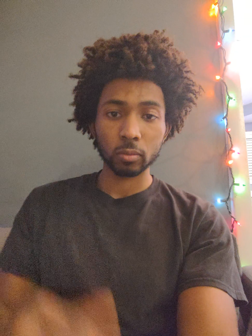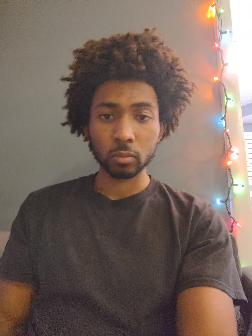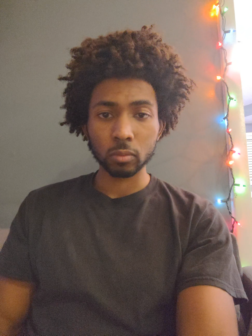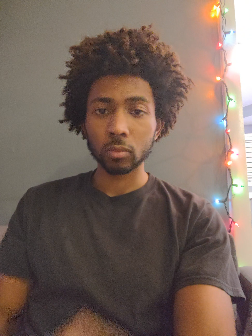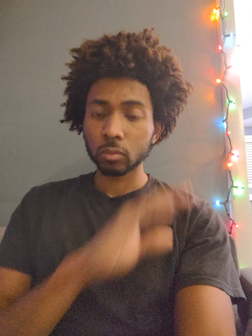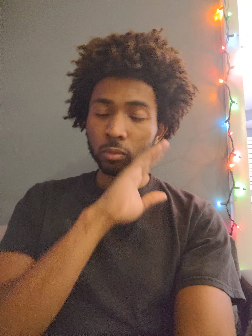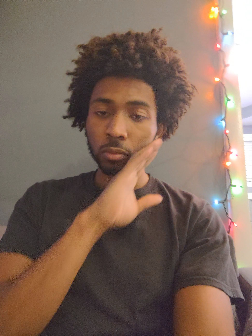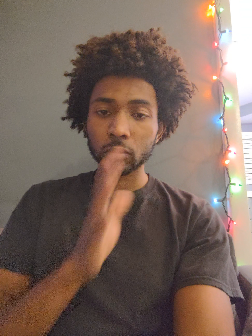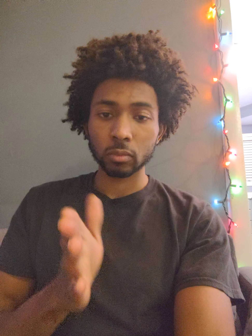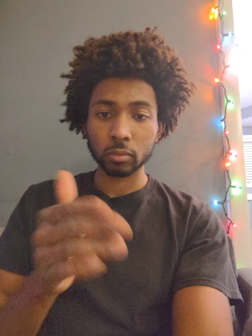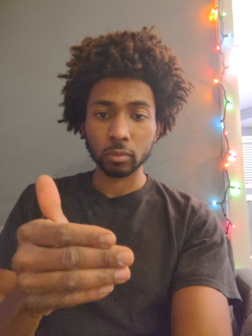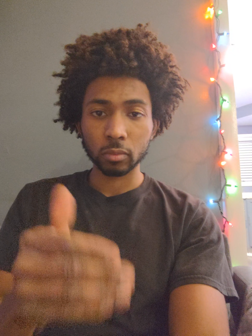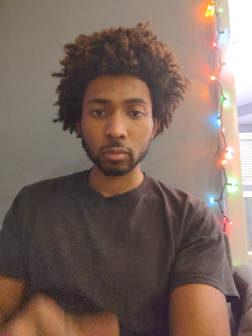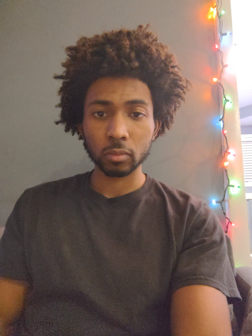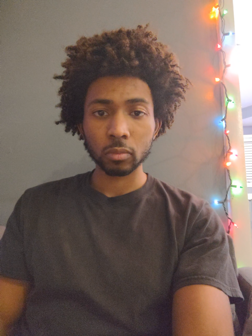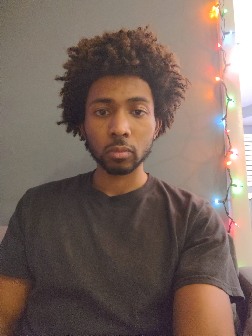bedroom